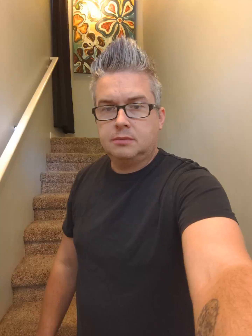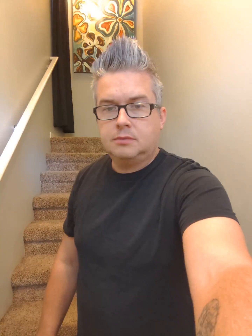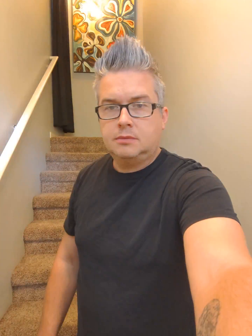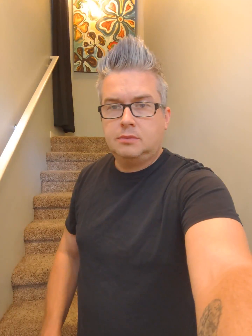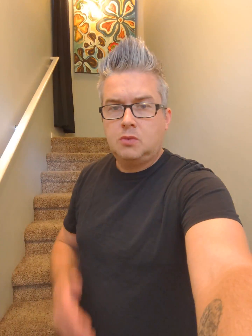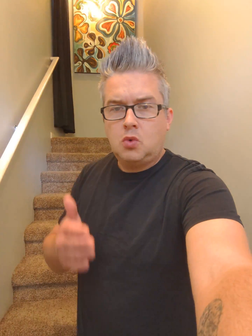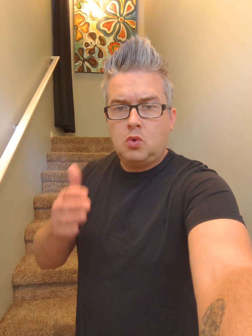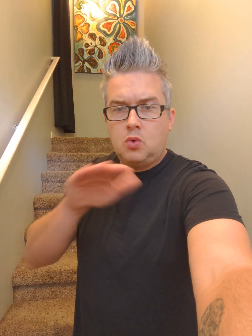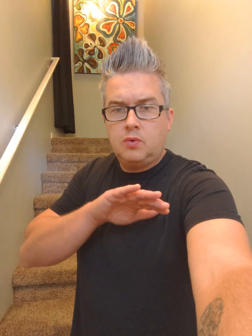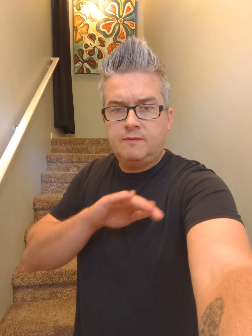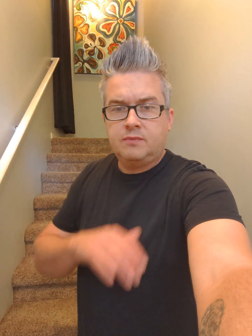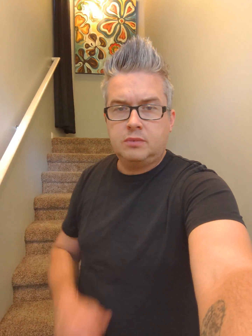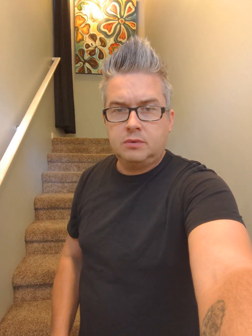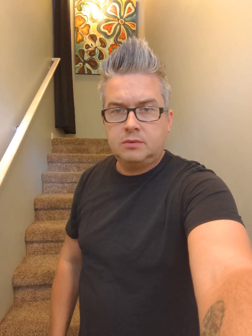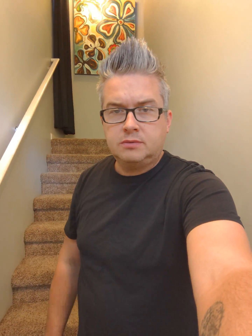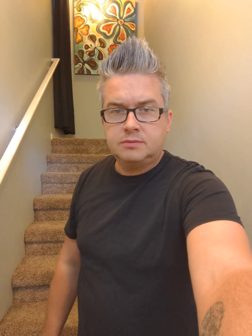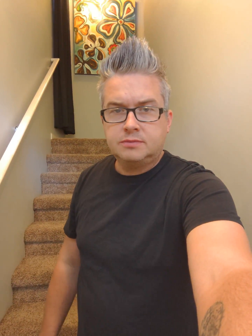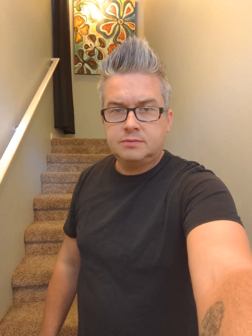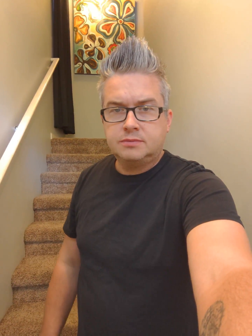cover